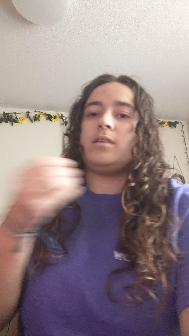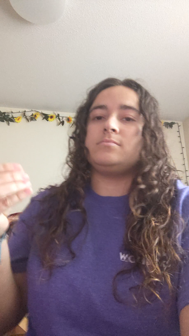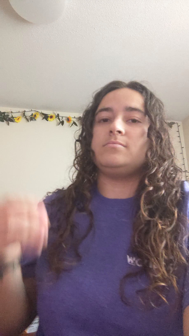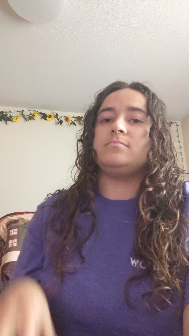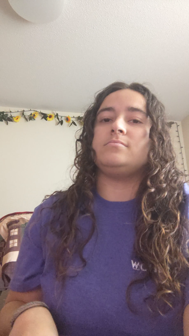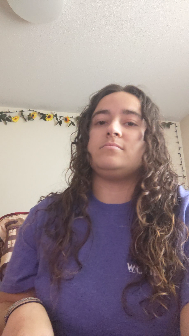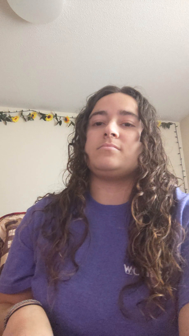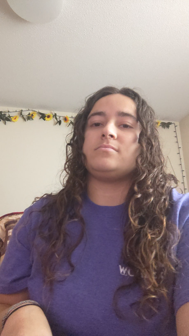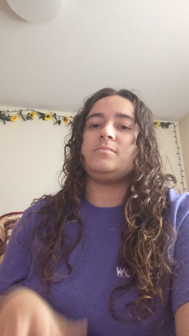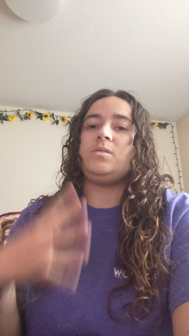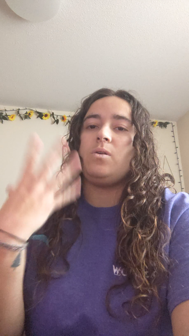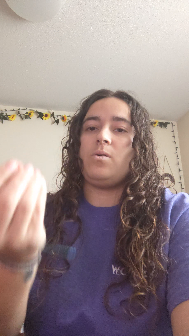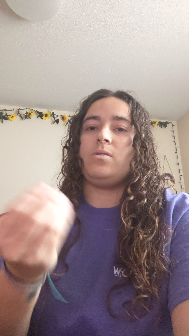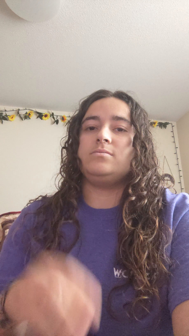got to